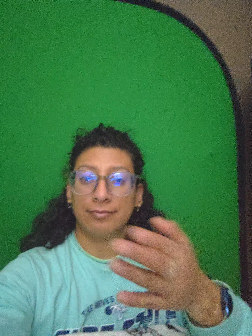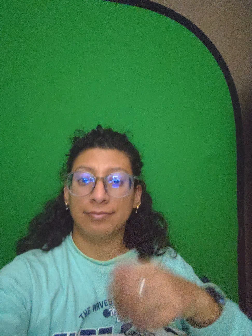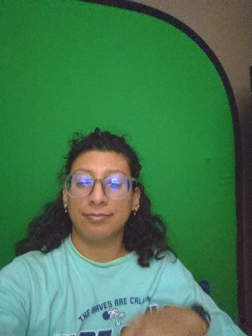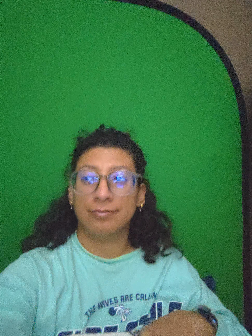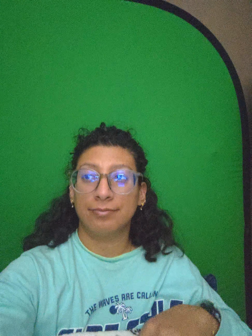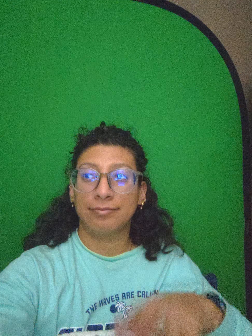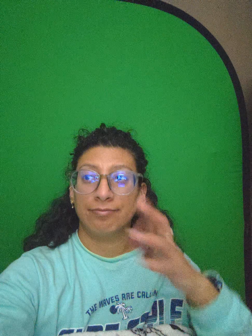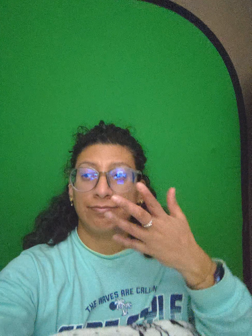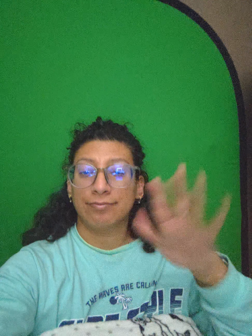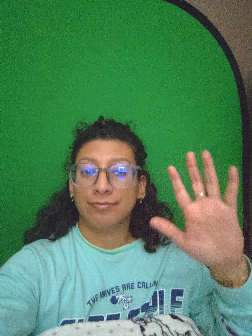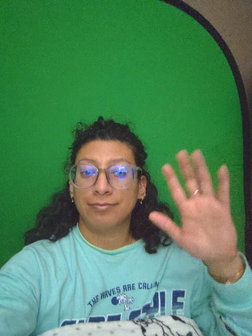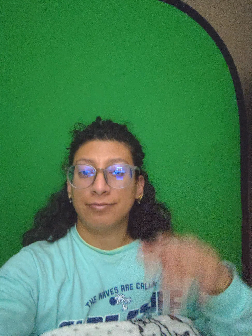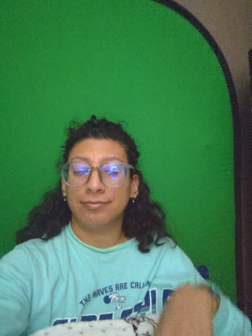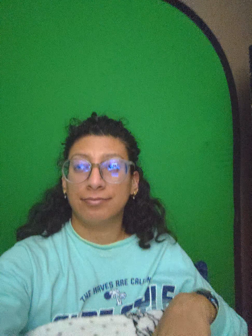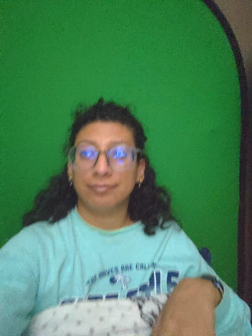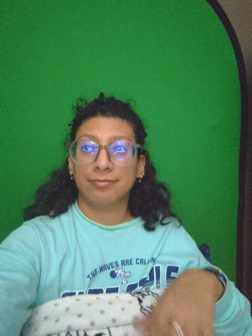finish